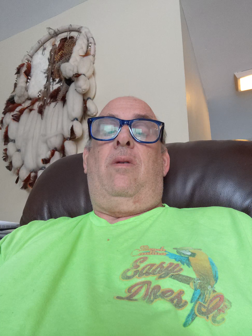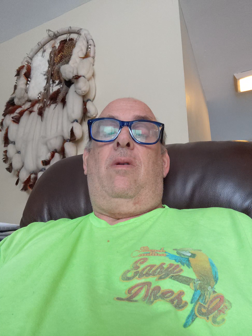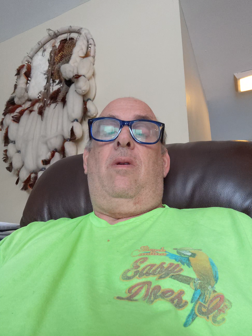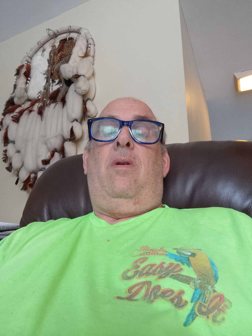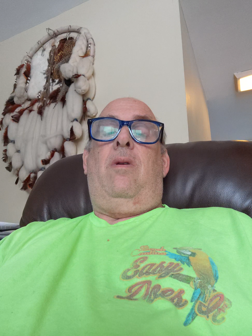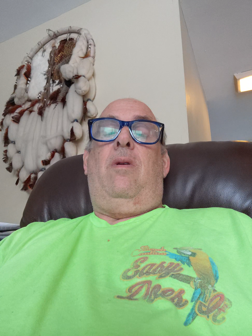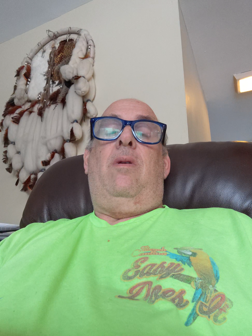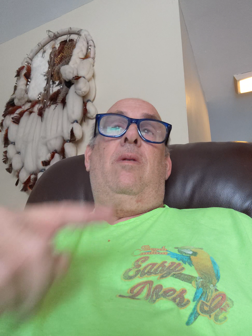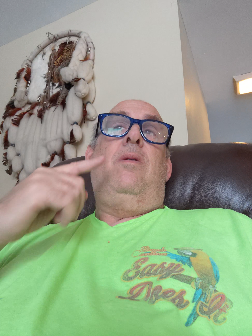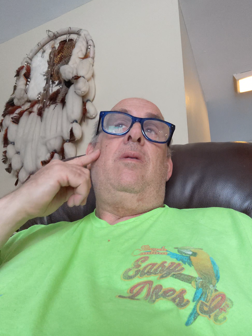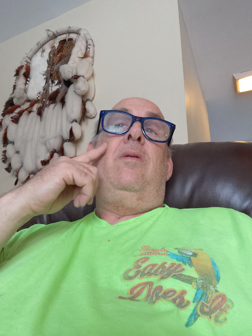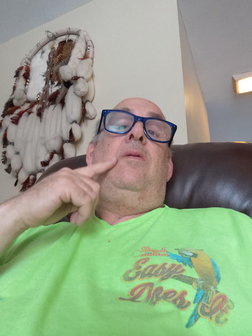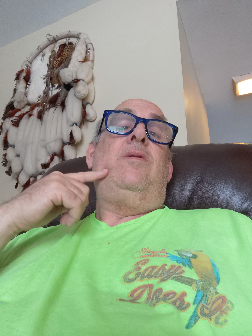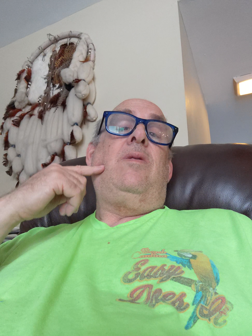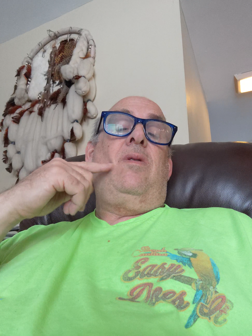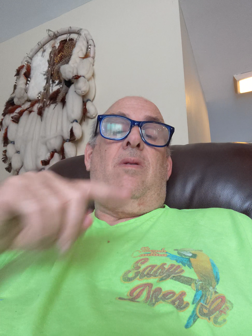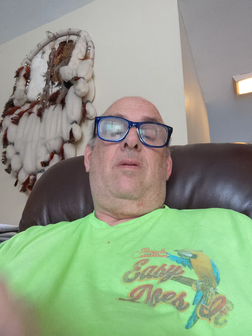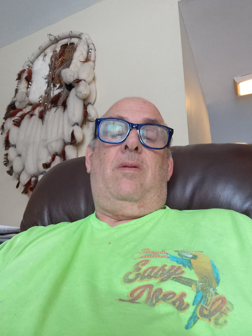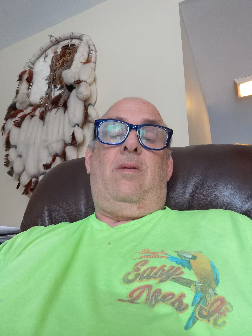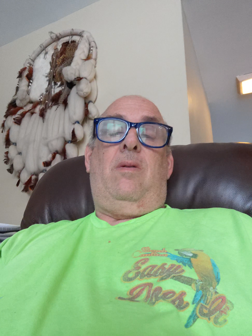cheek